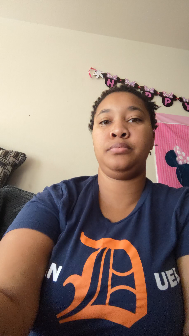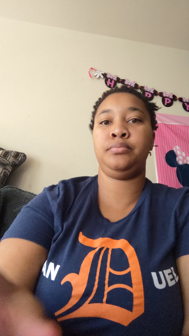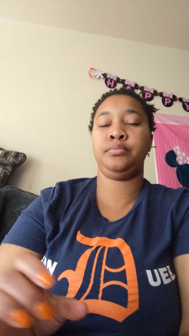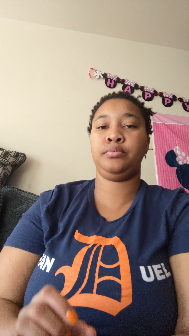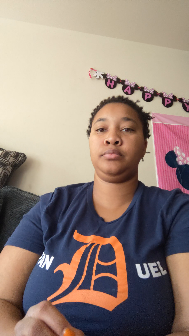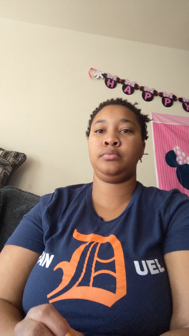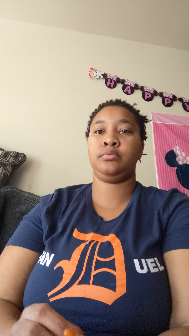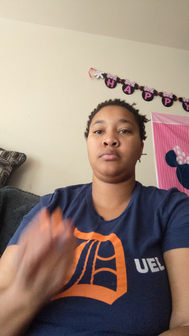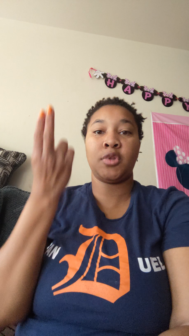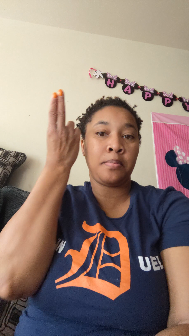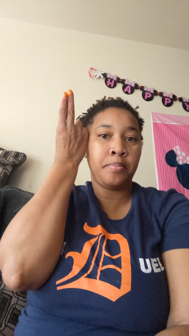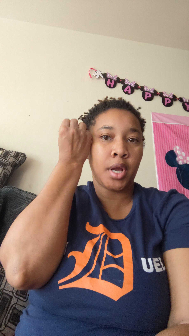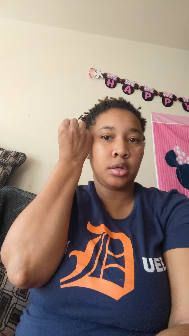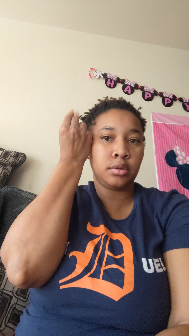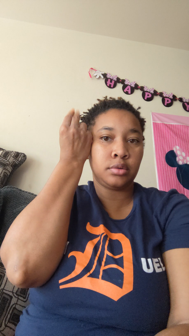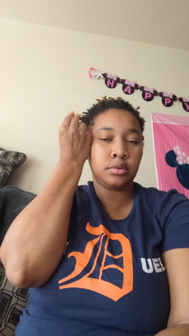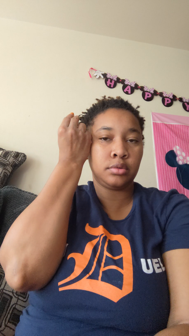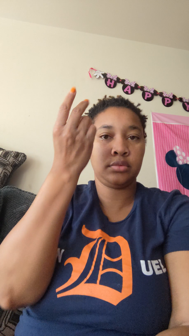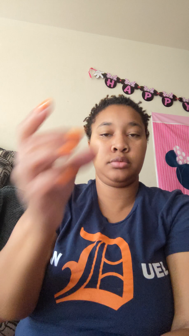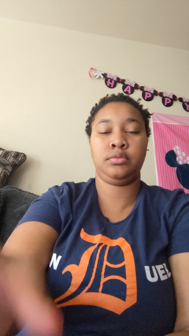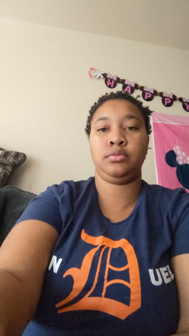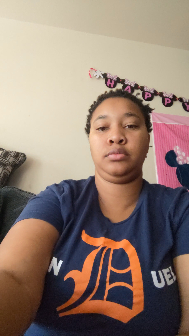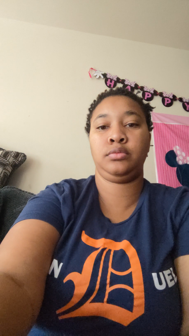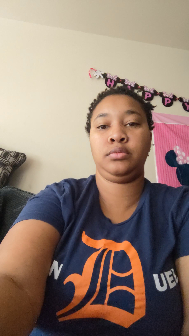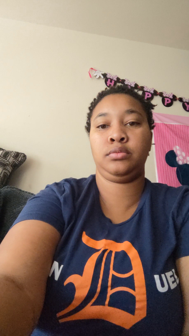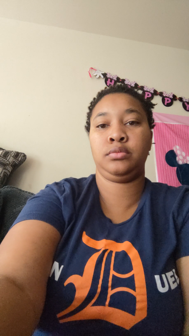bunny